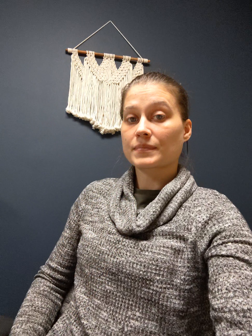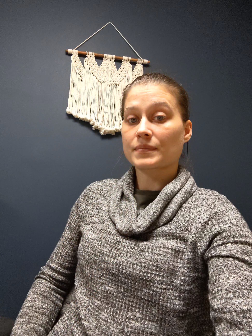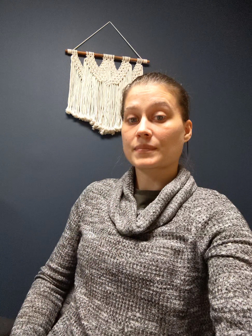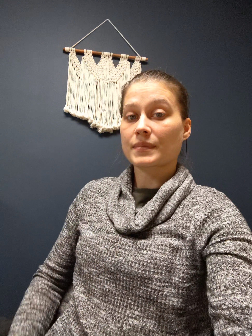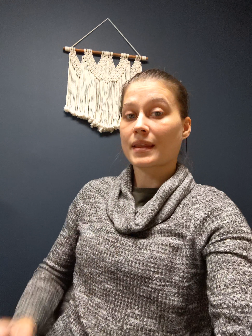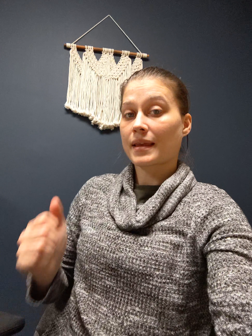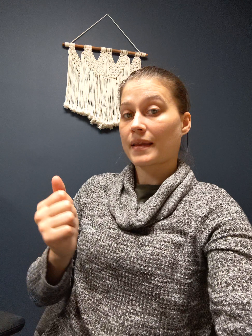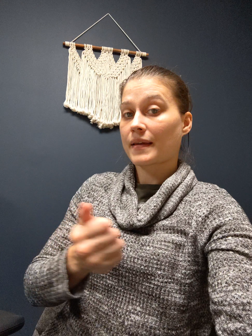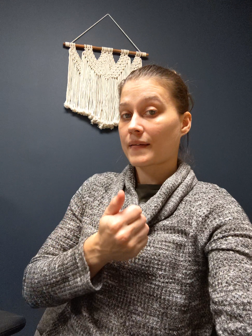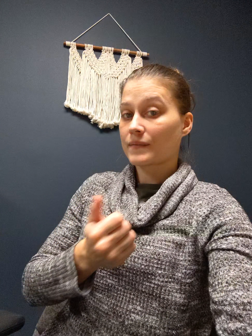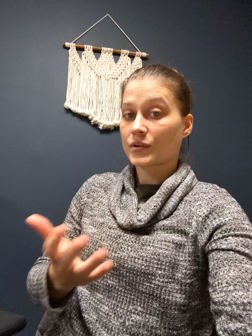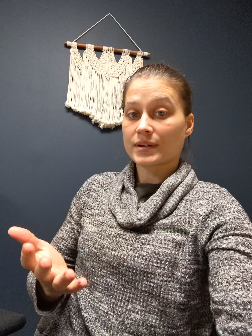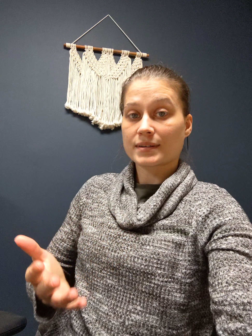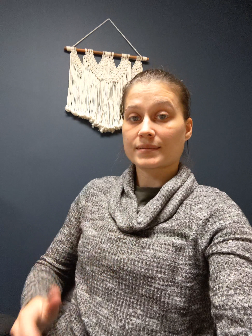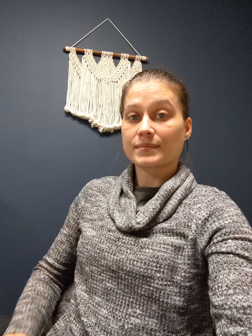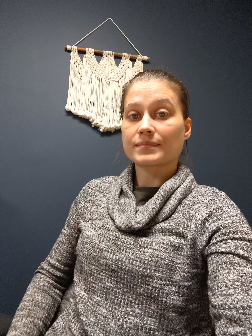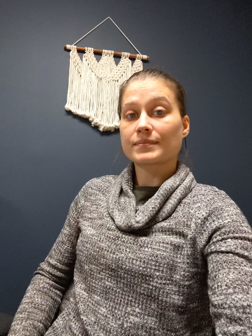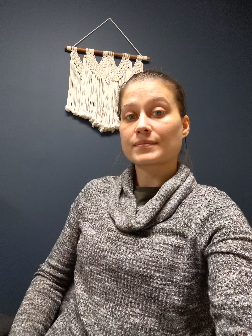every